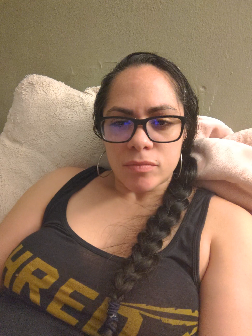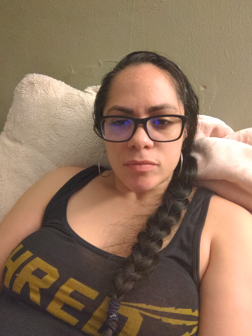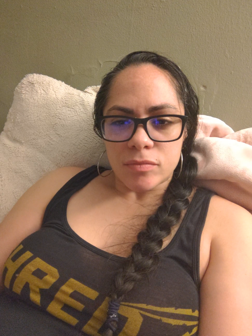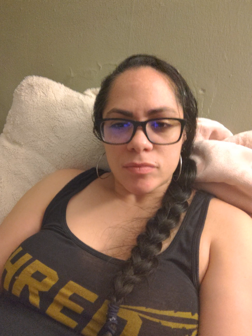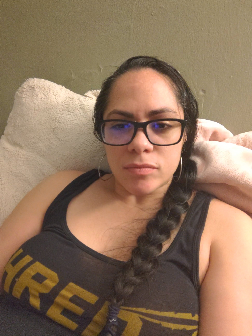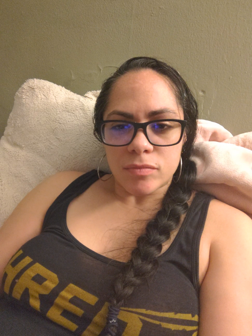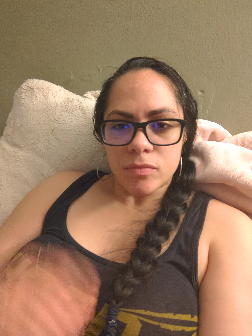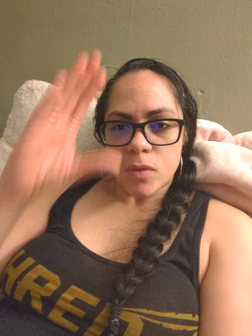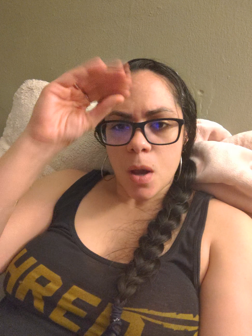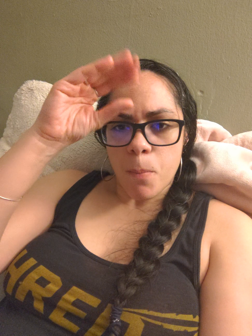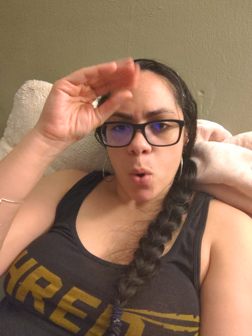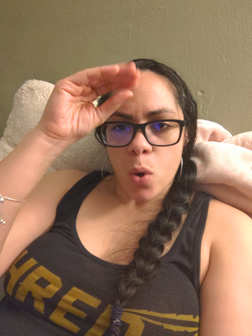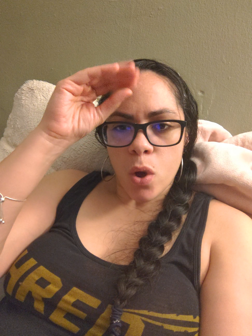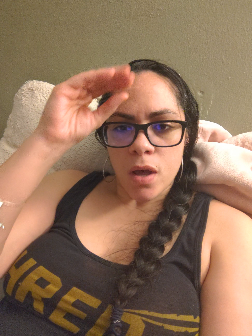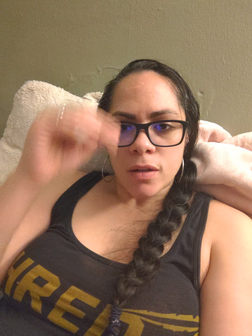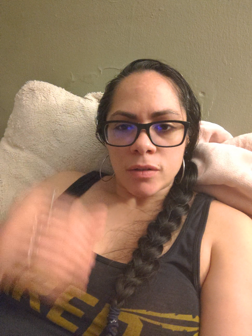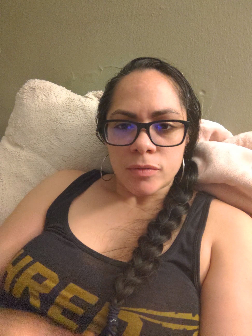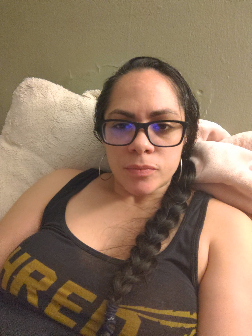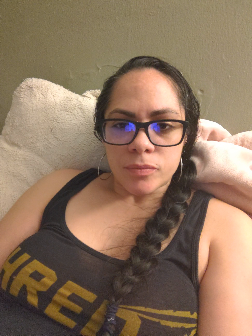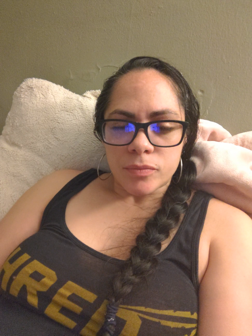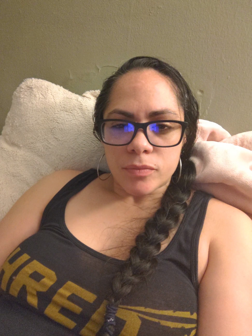boy